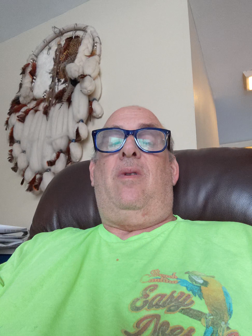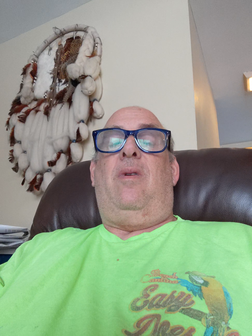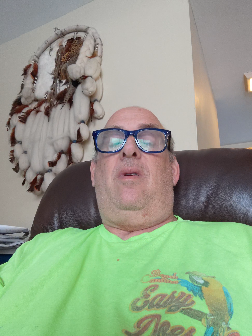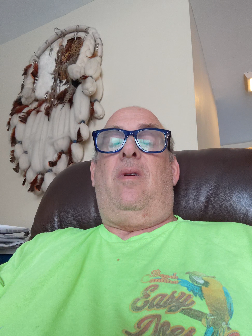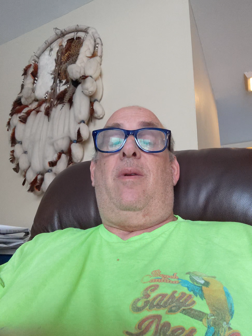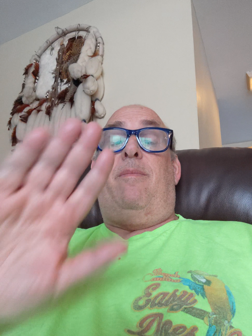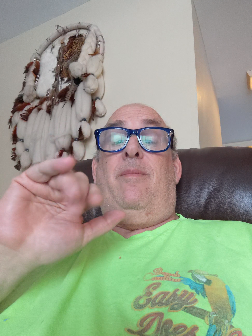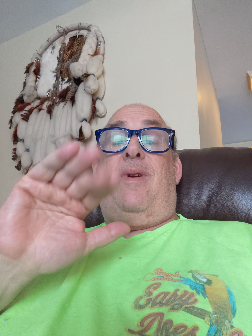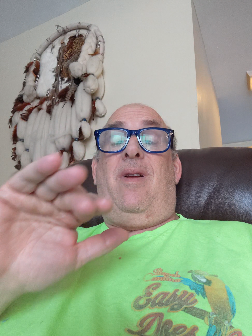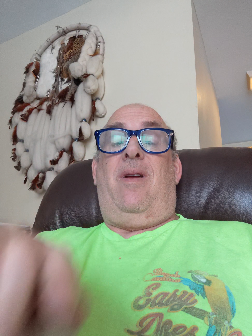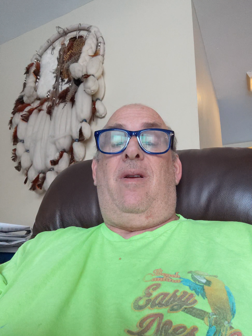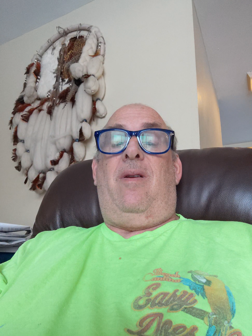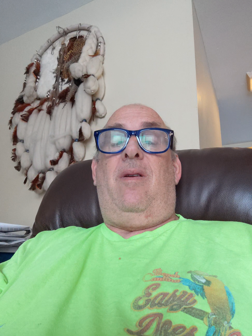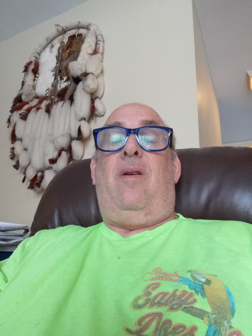bye